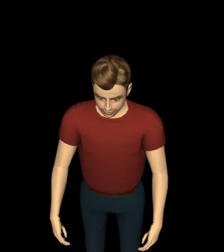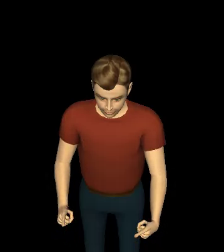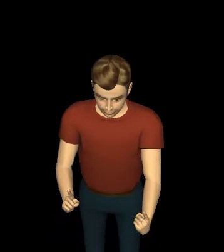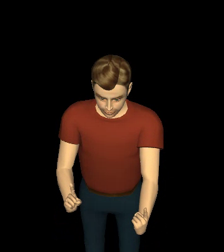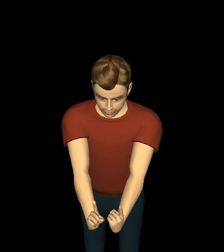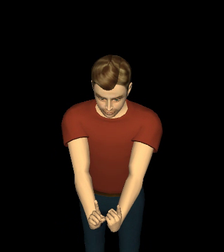يقابل